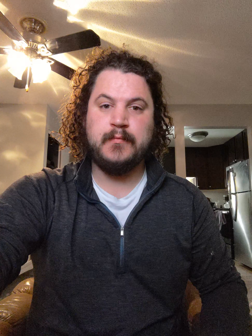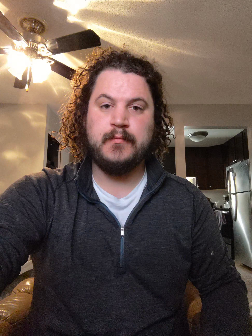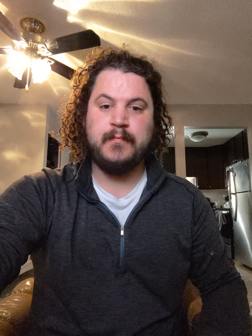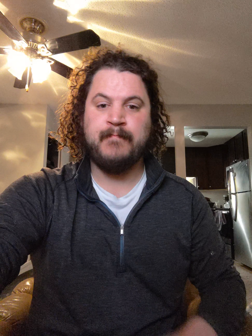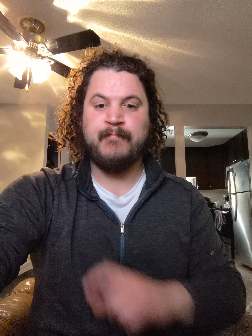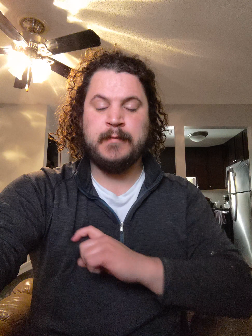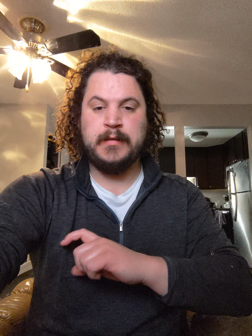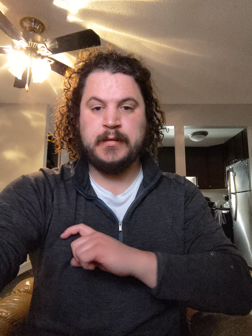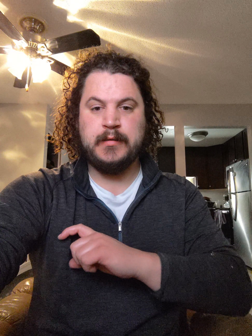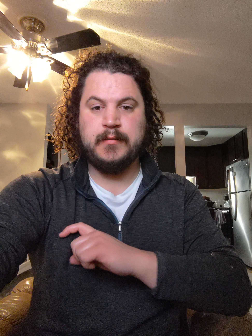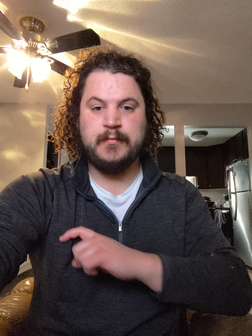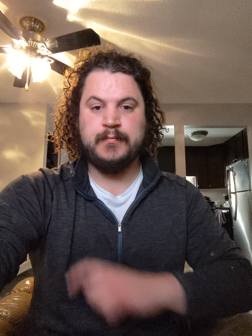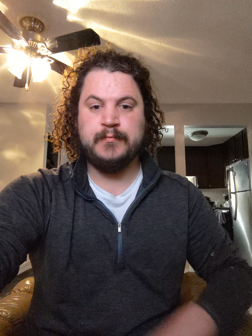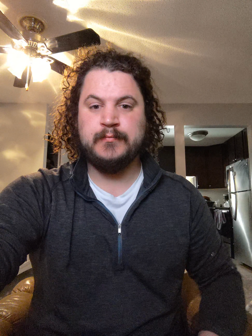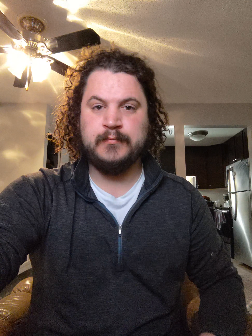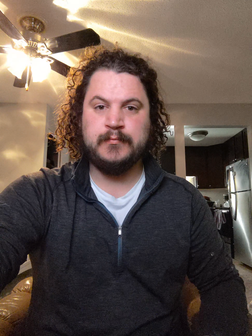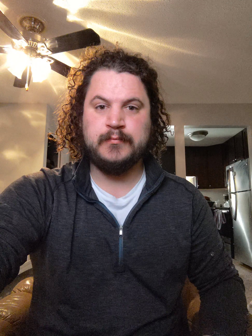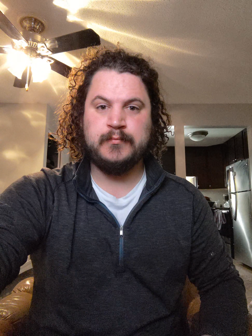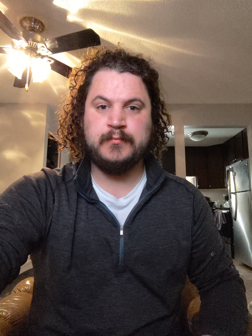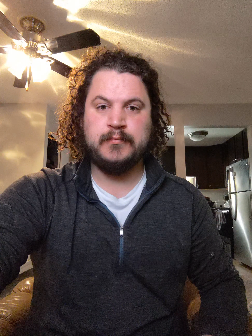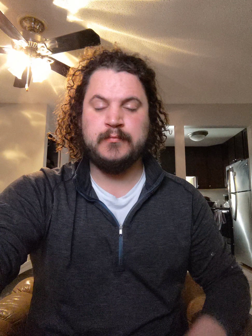police